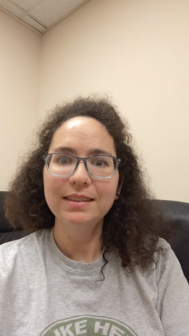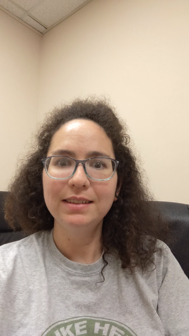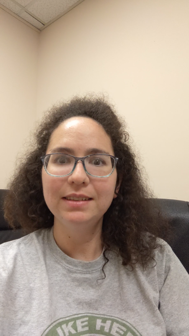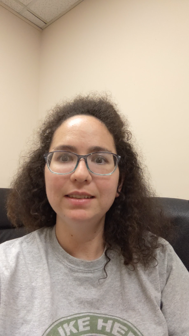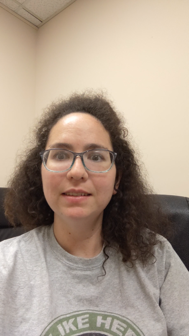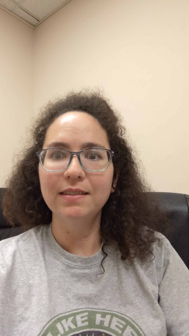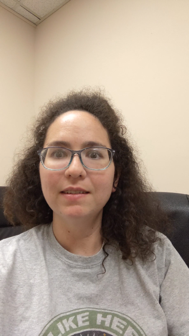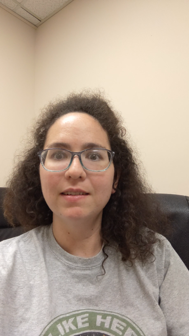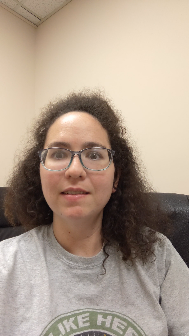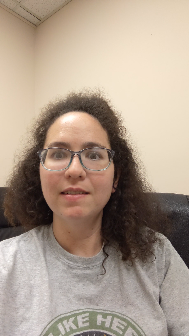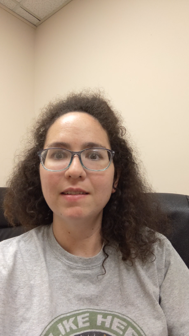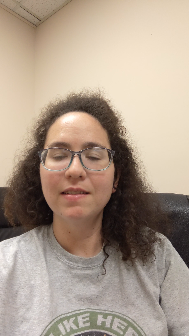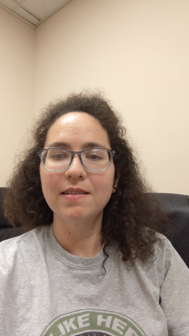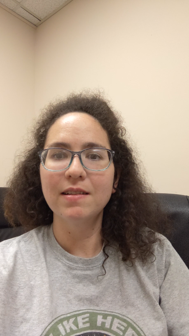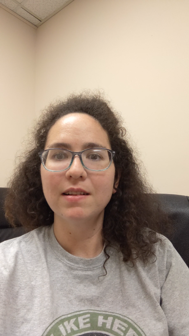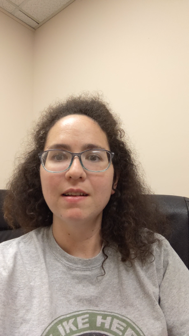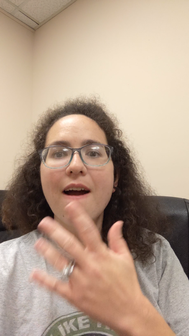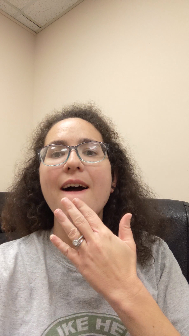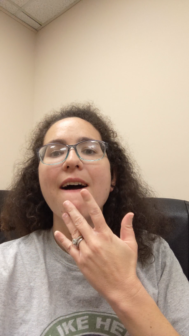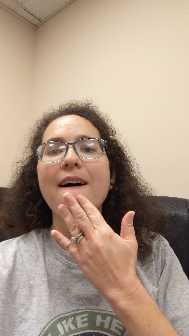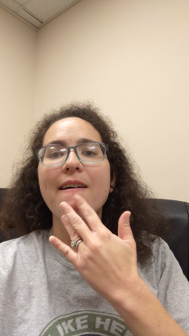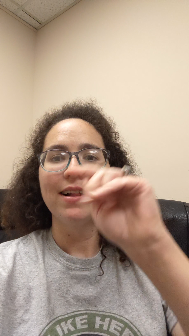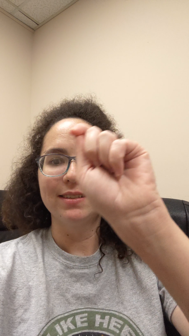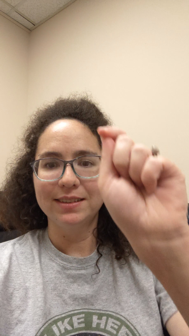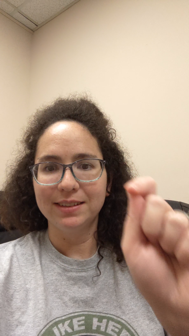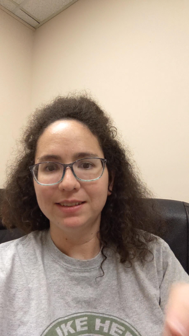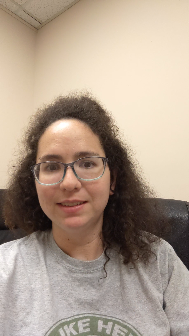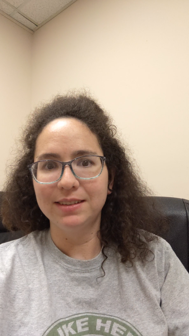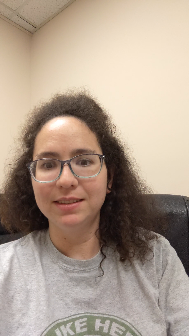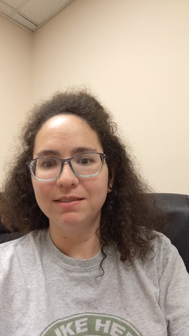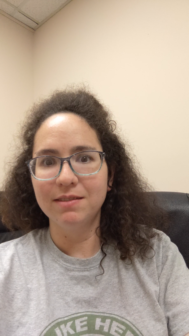crayon